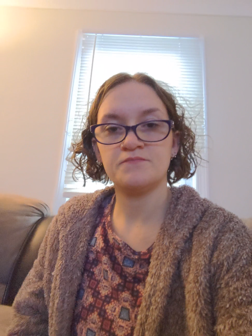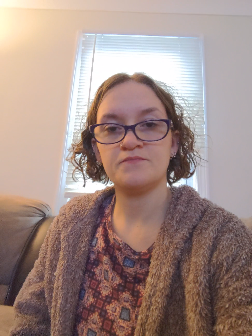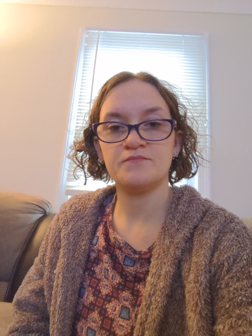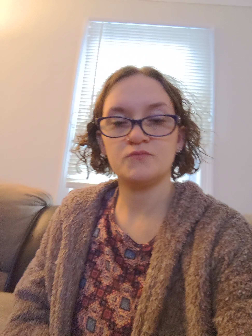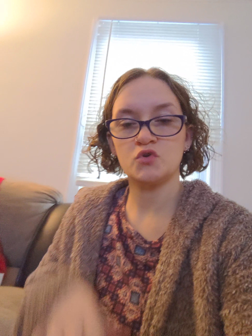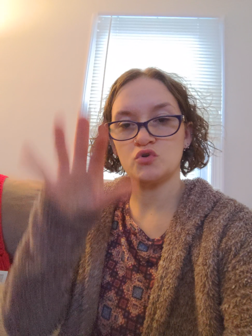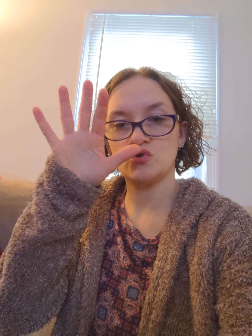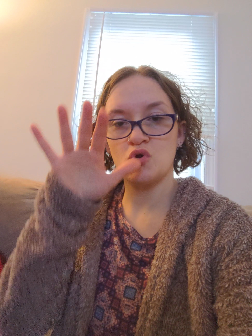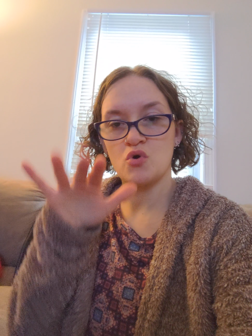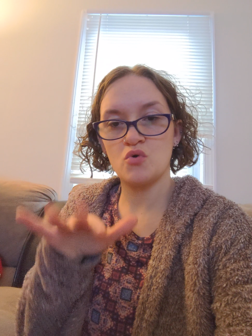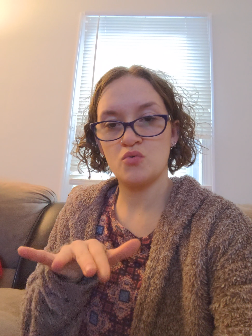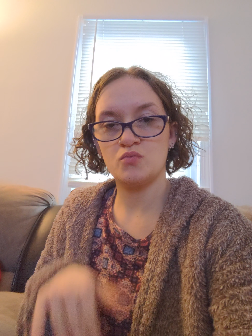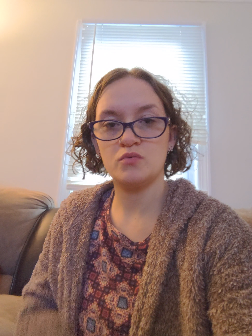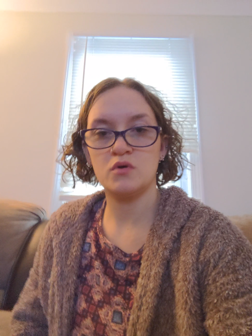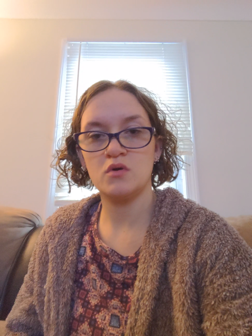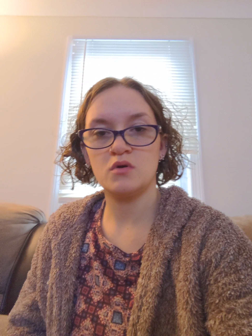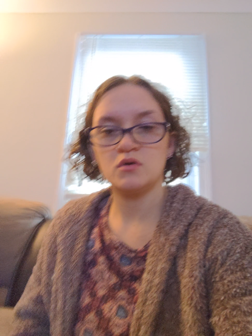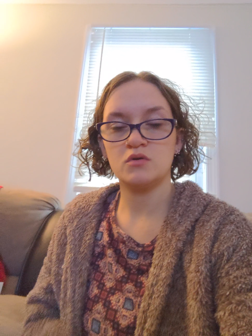snow